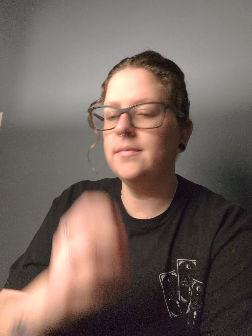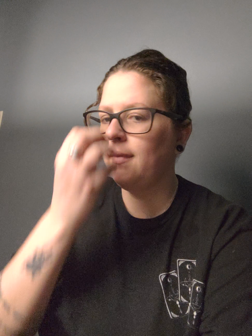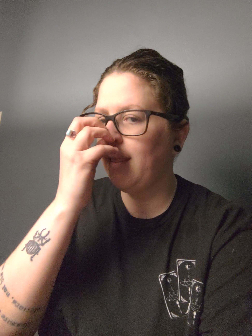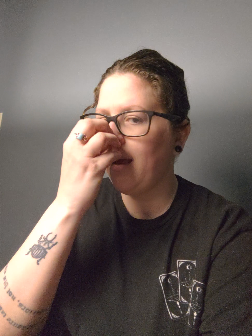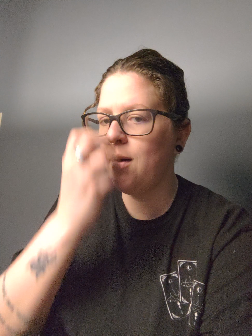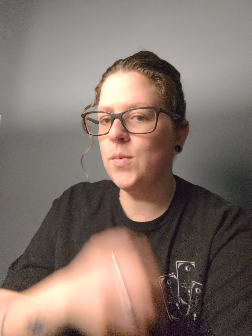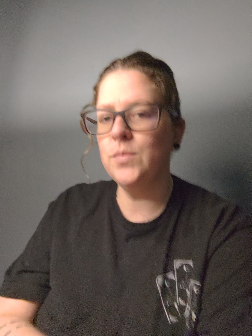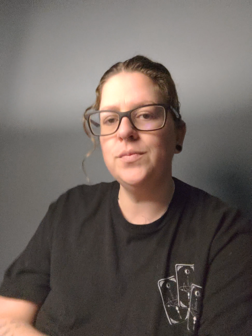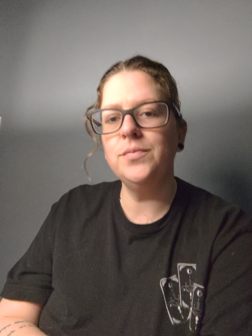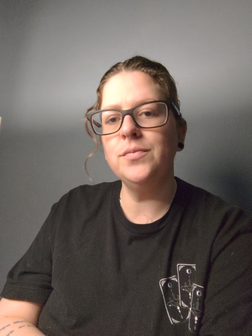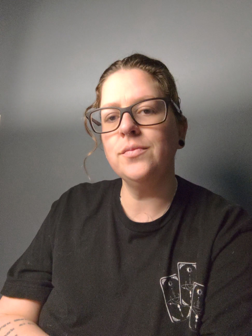clown